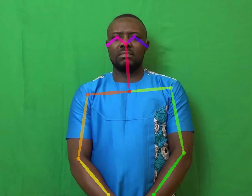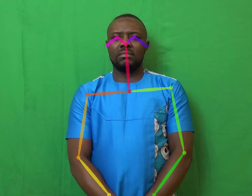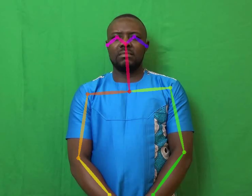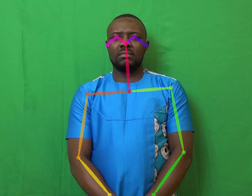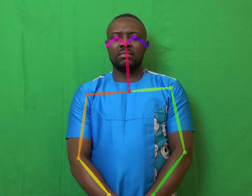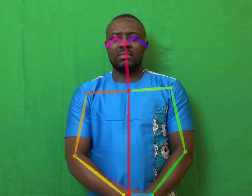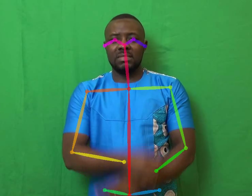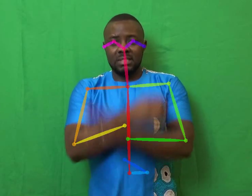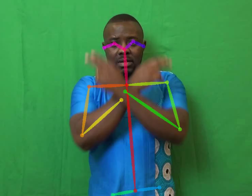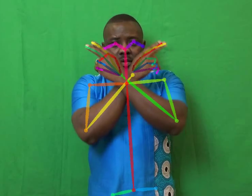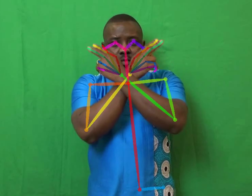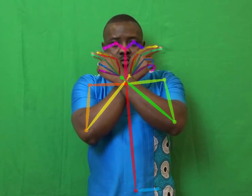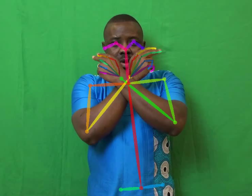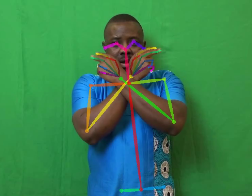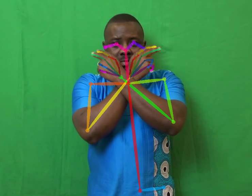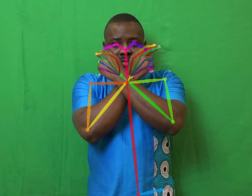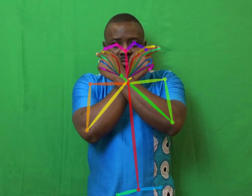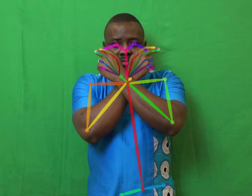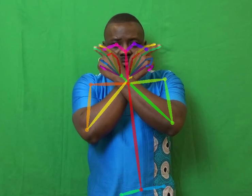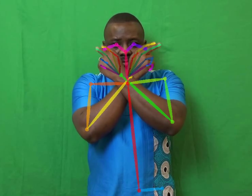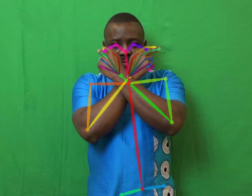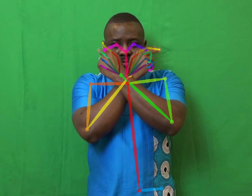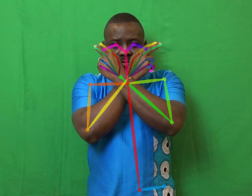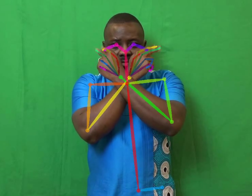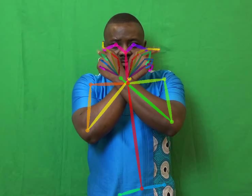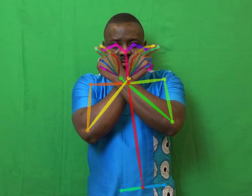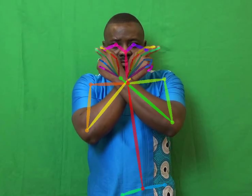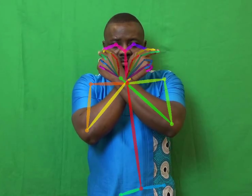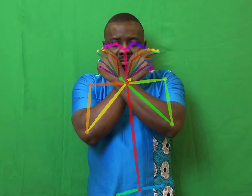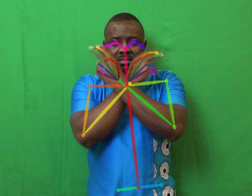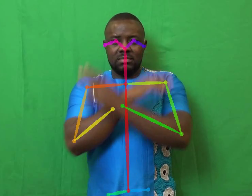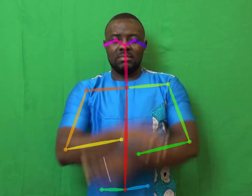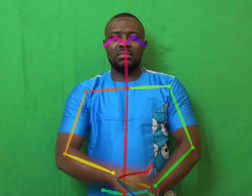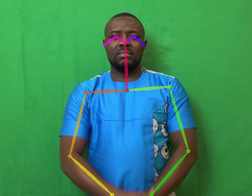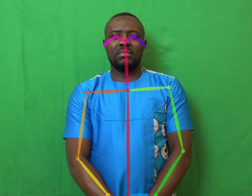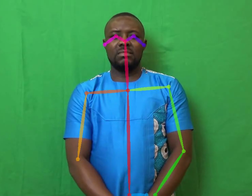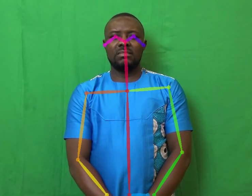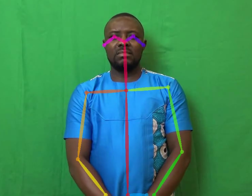rabbit